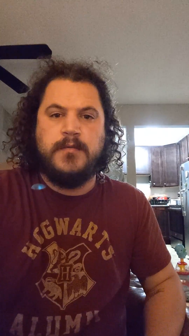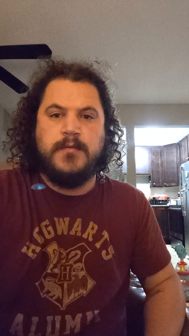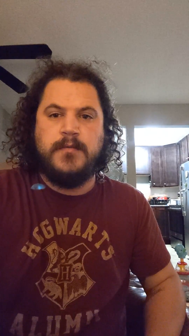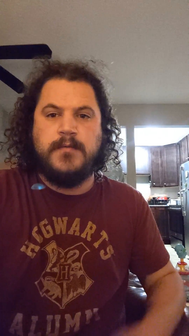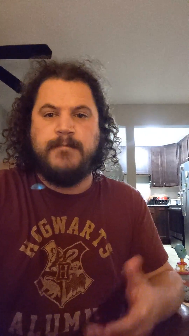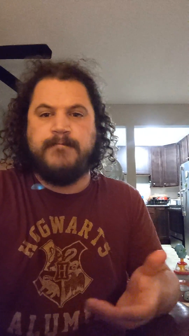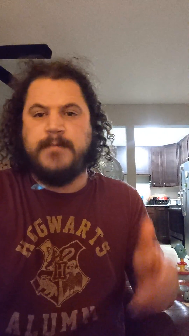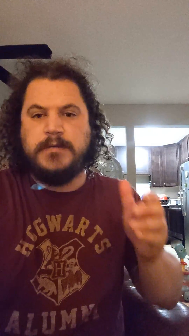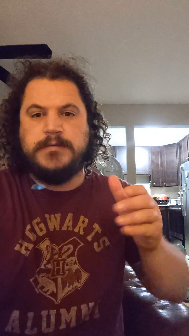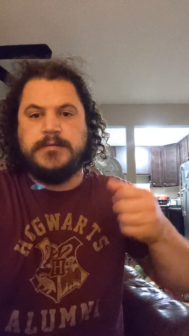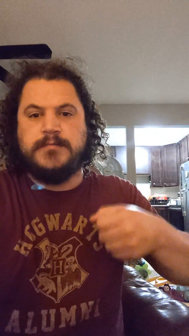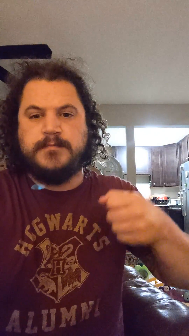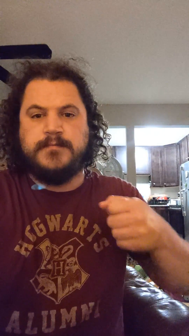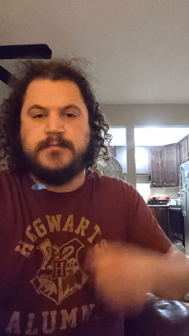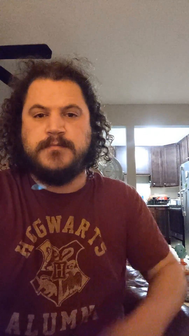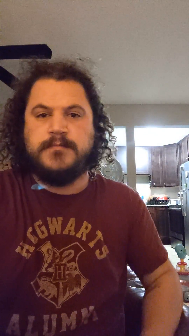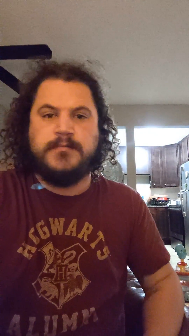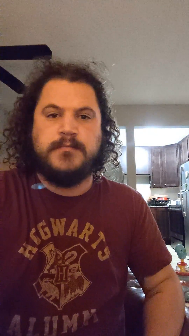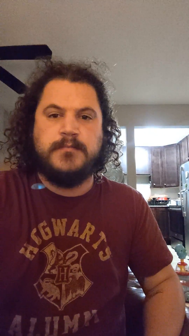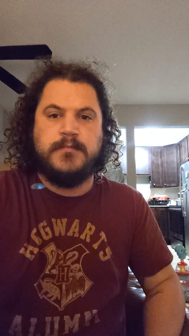basket